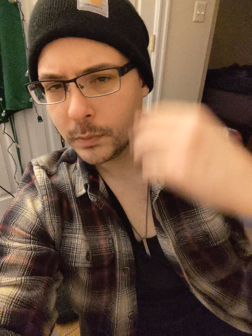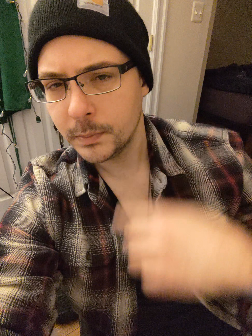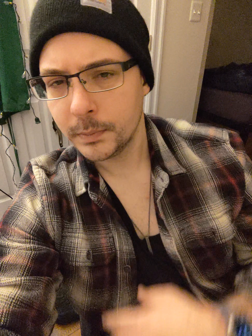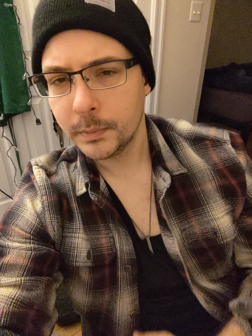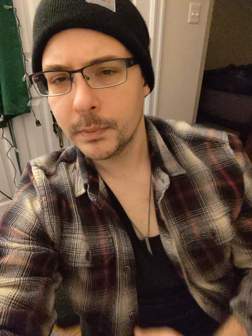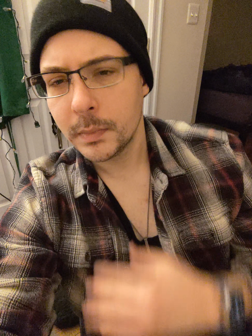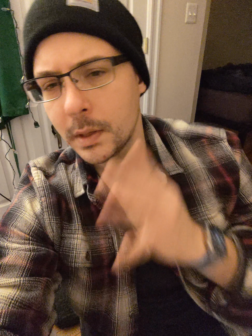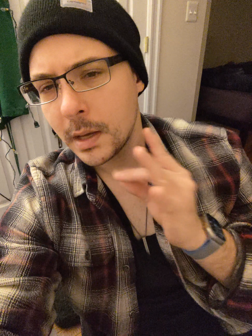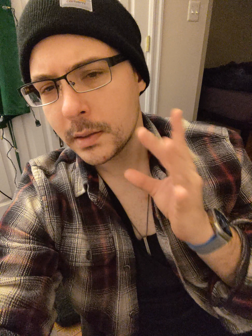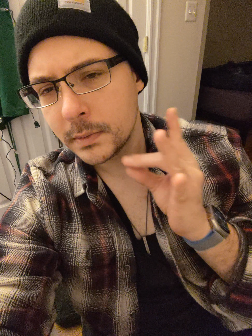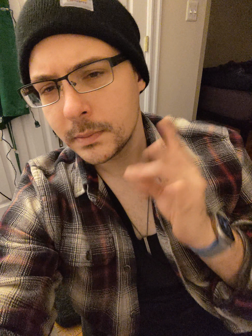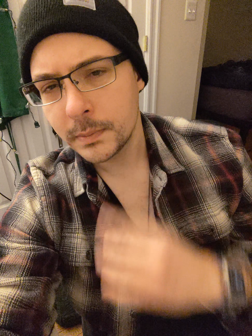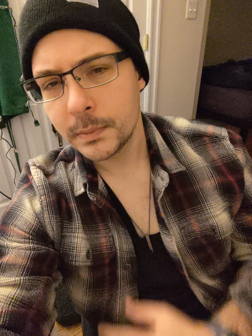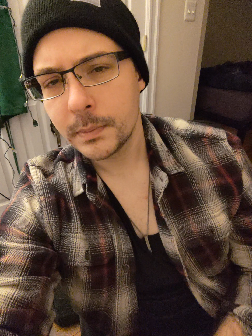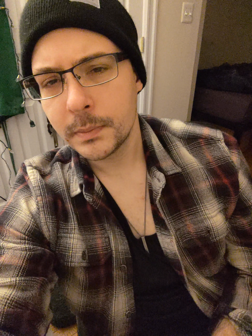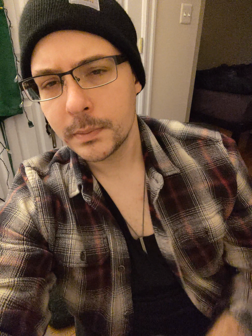cat